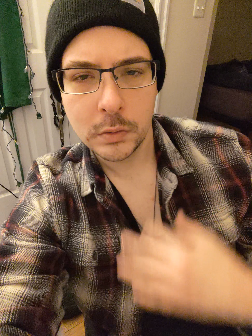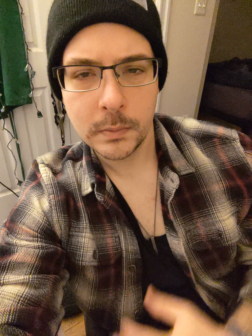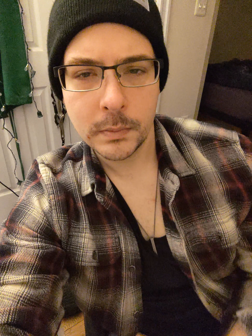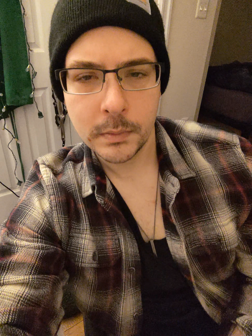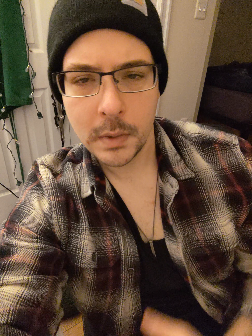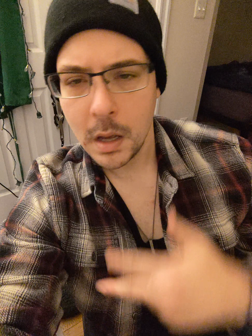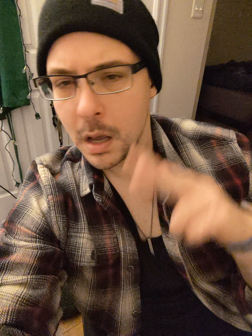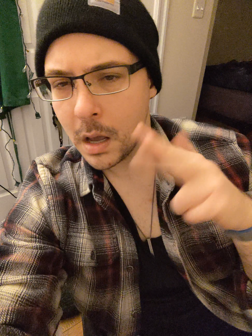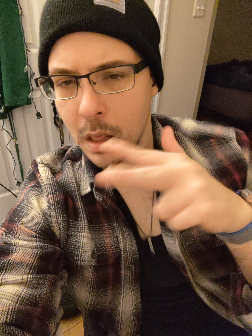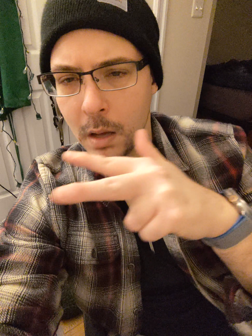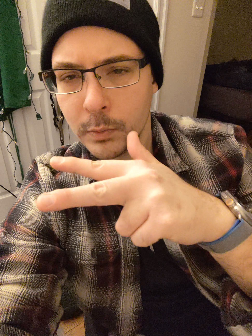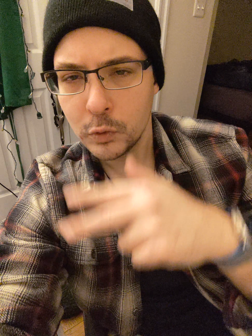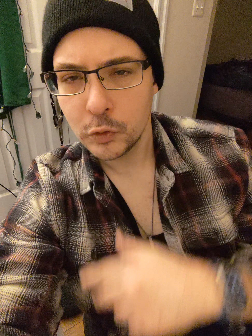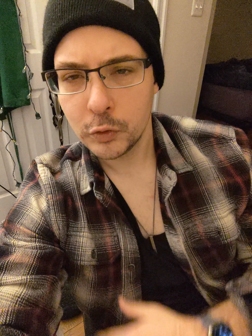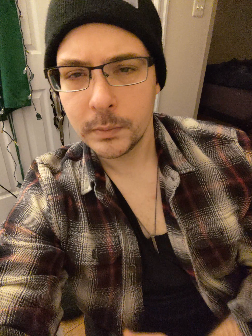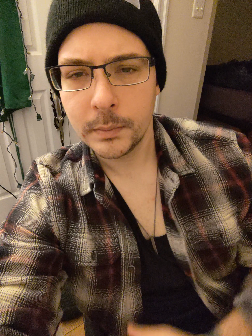helicopter